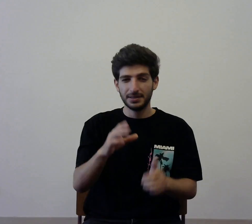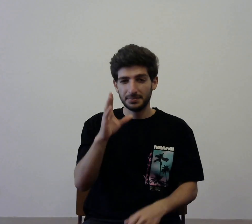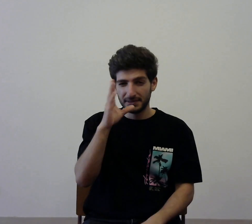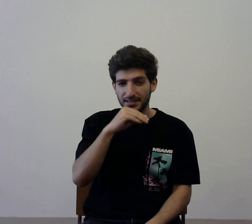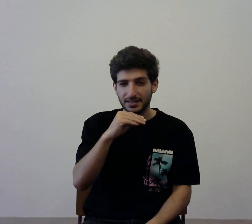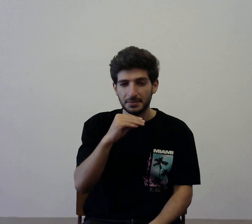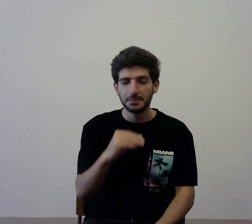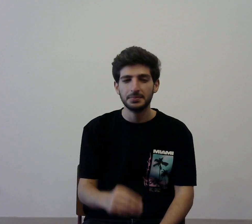bilər